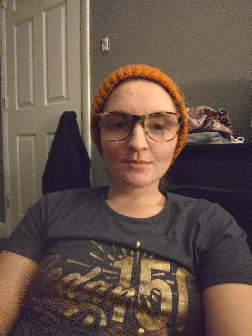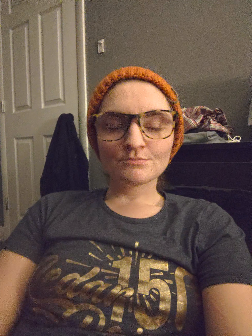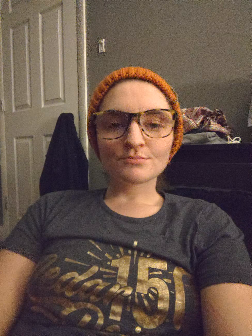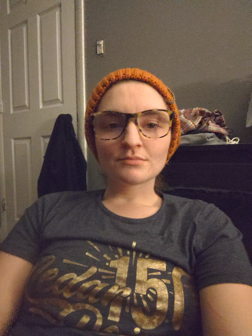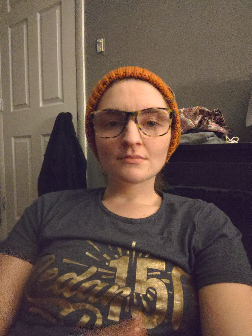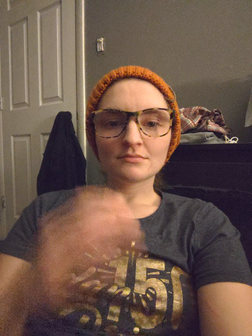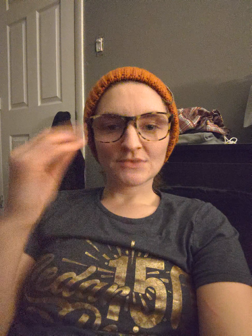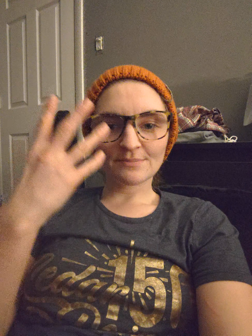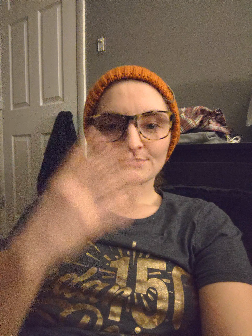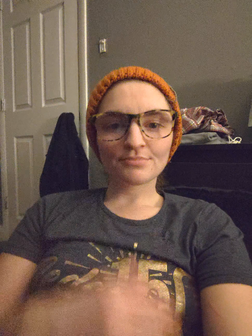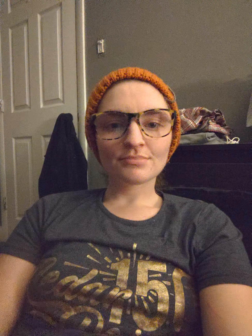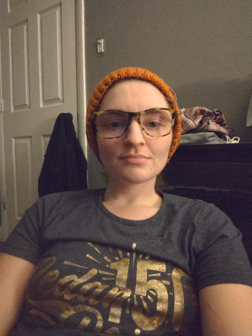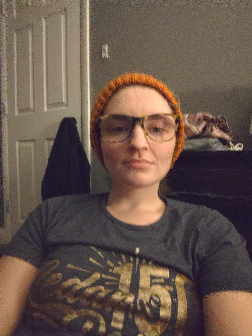sleep